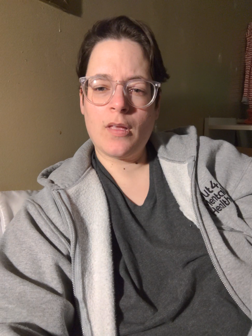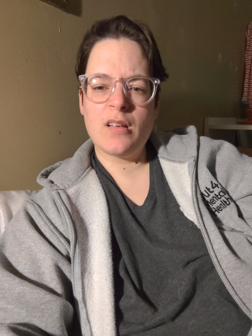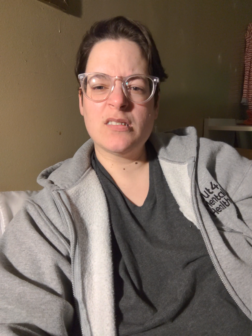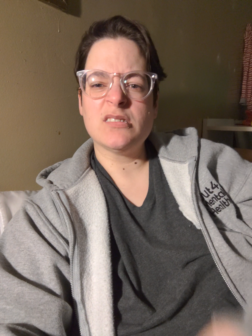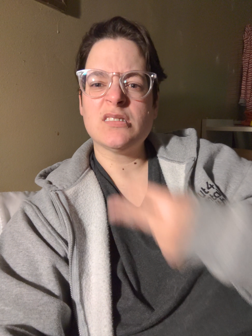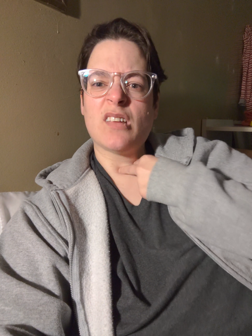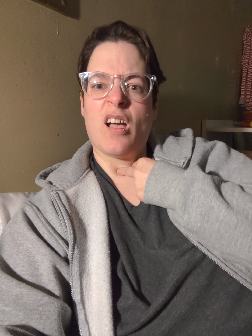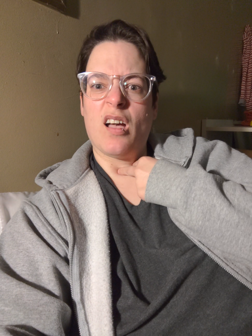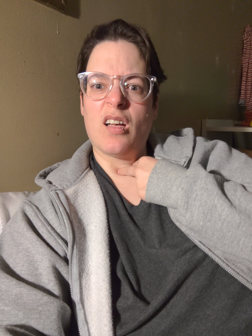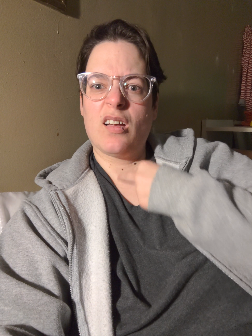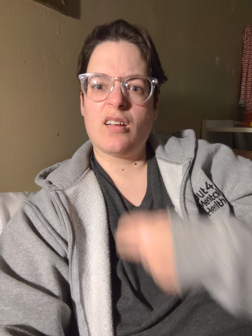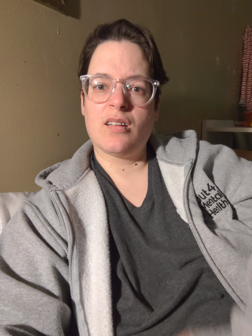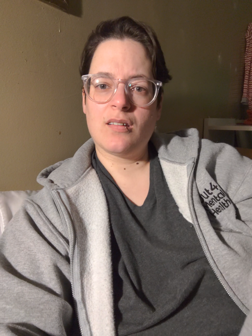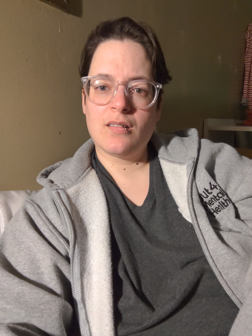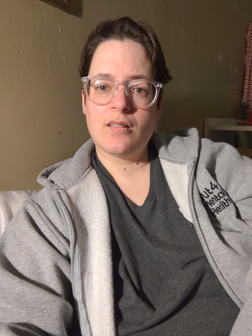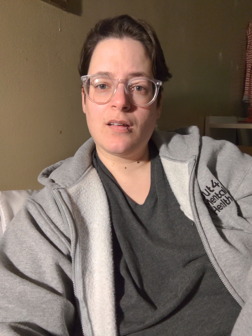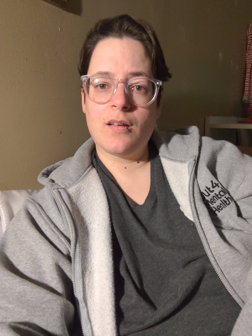stuck